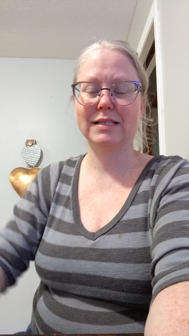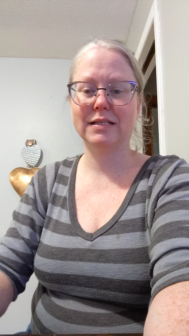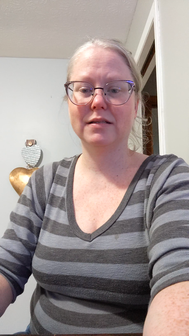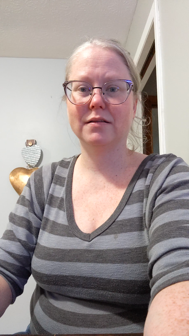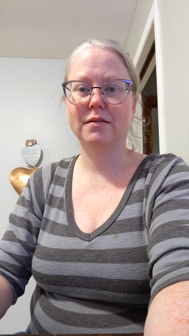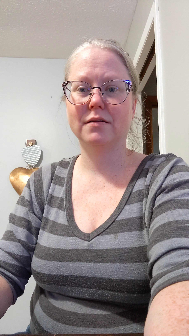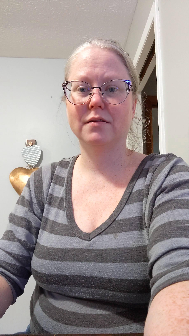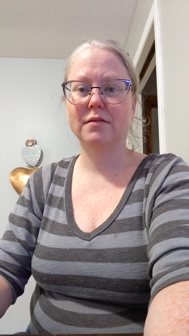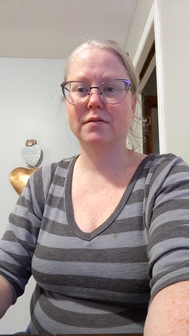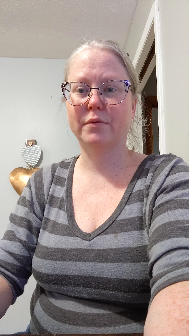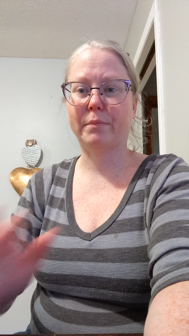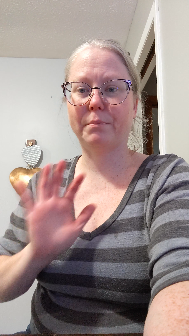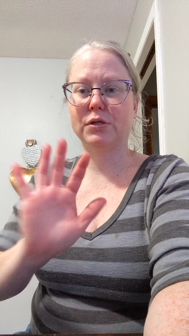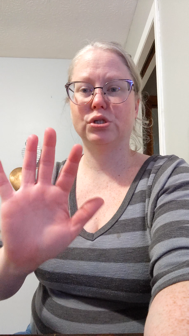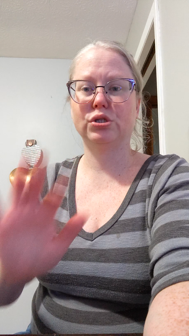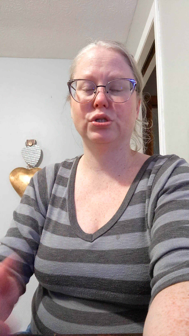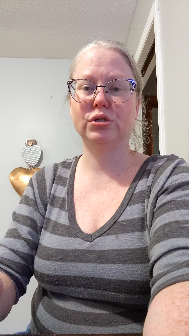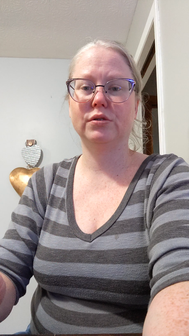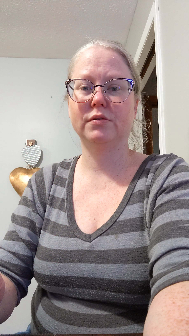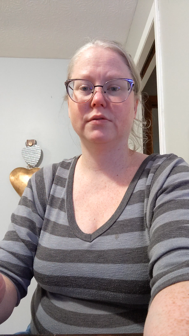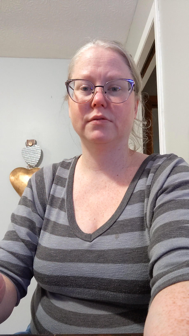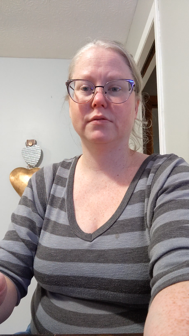push